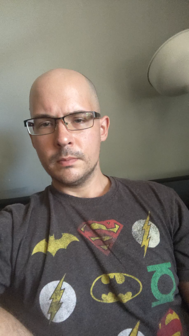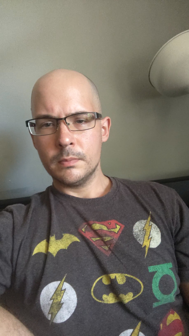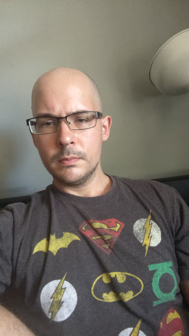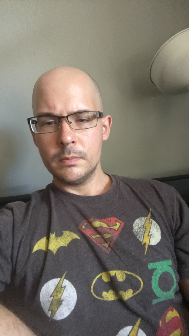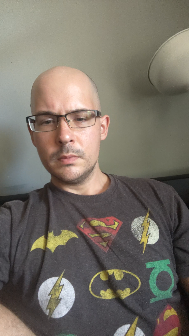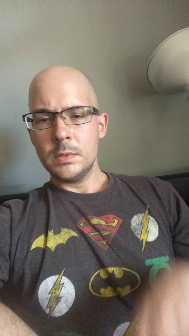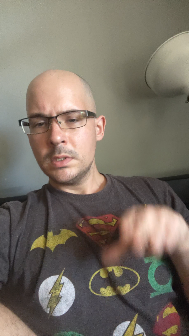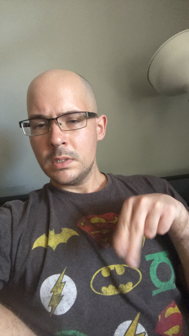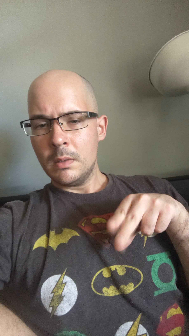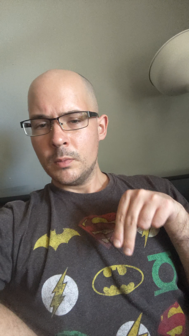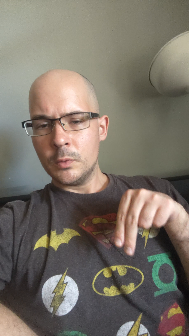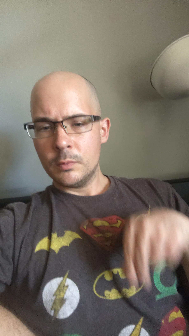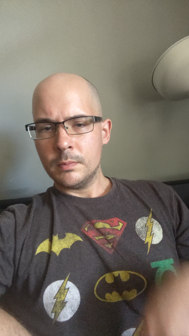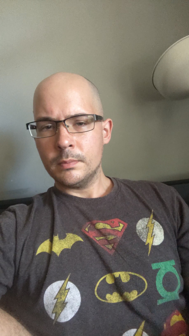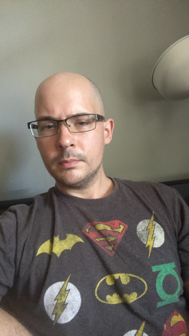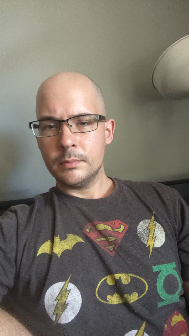diaper